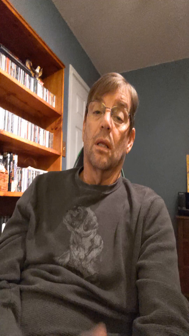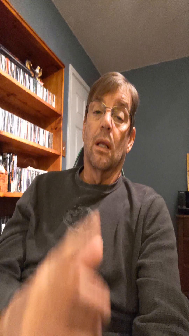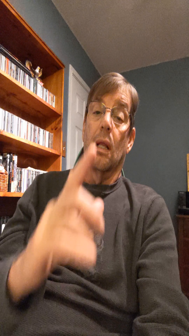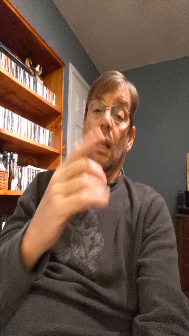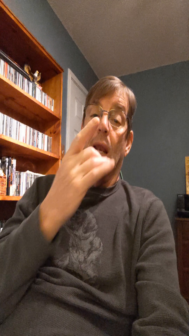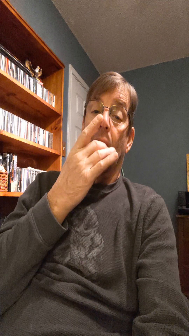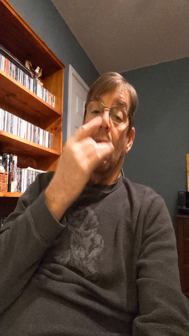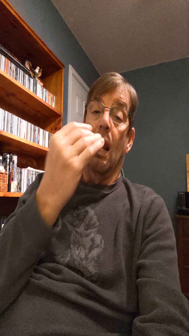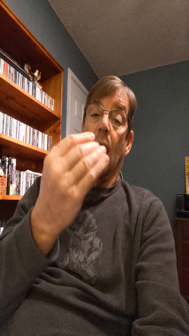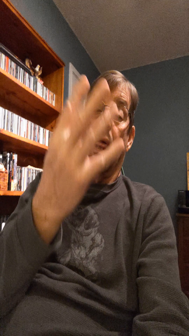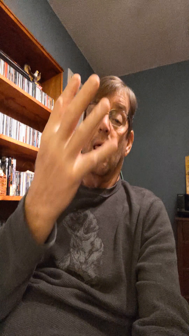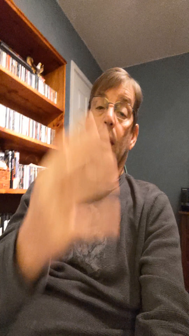lamp